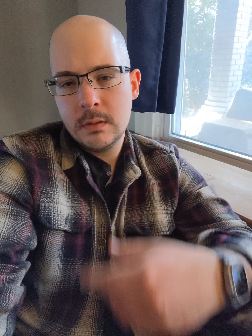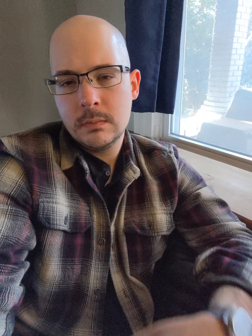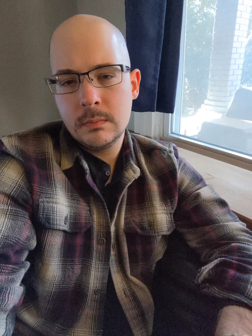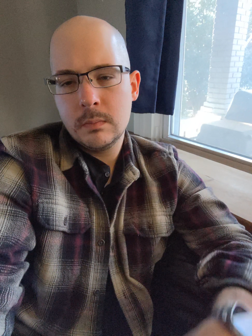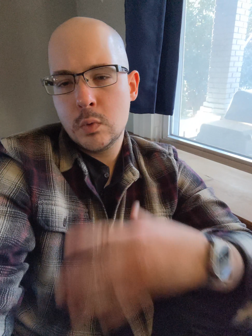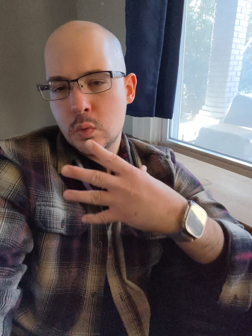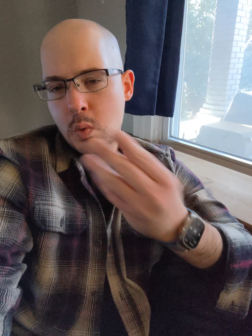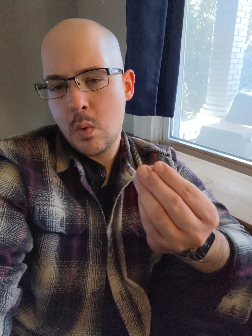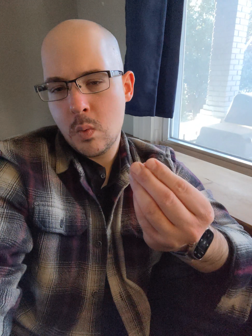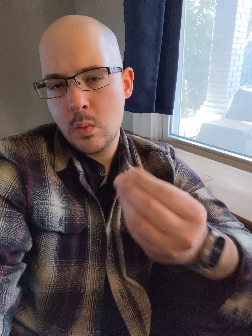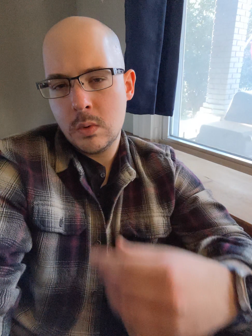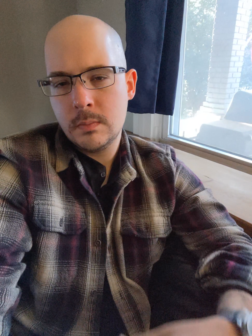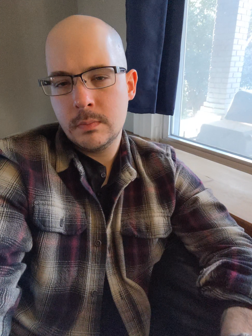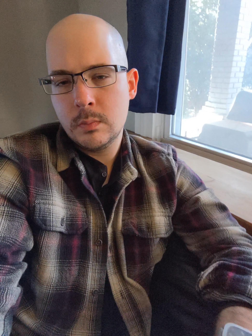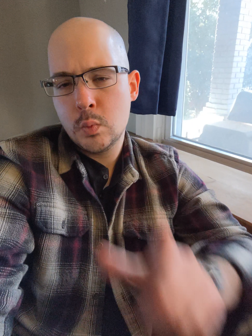go